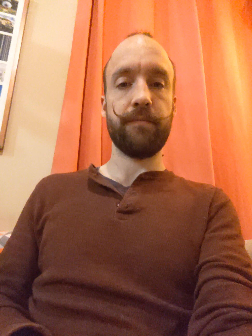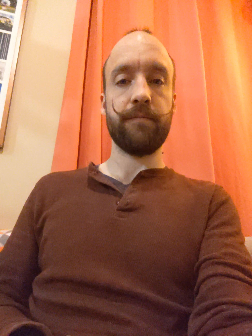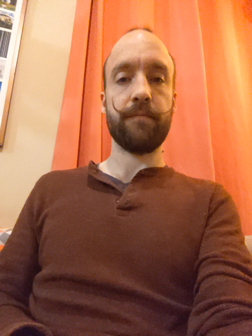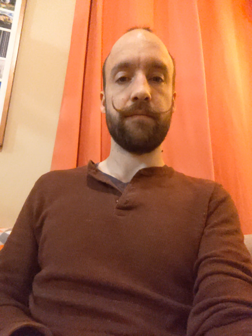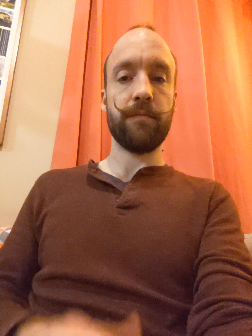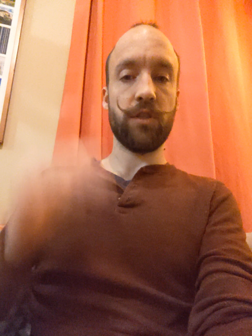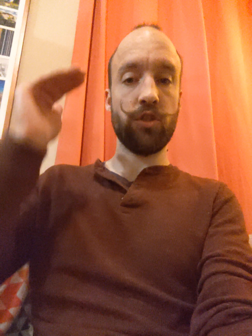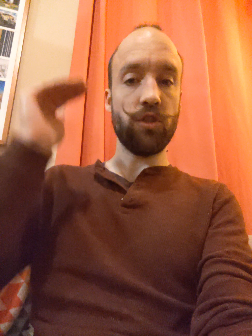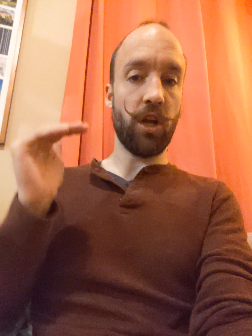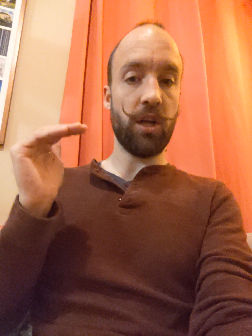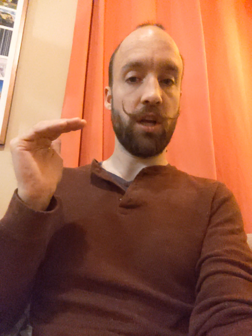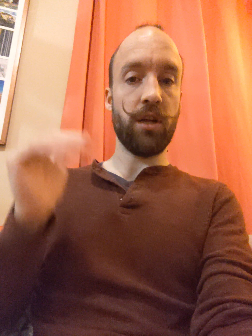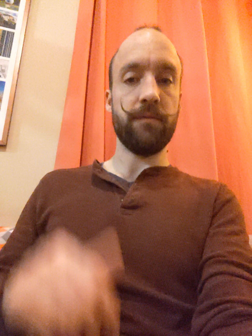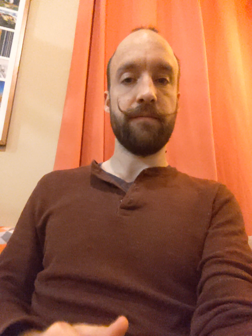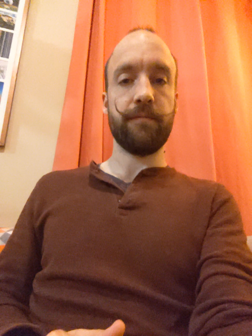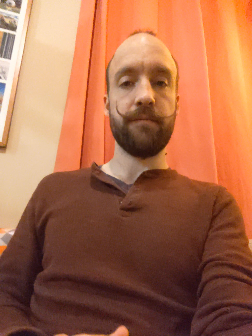child